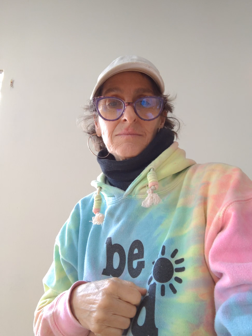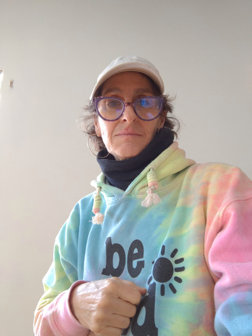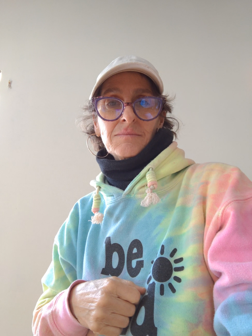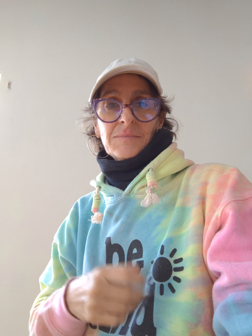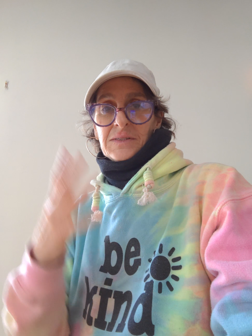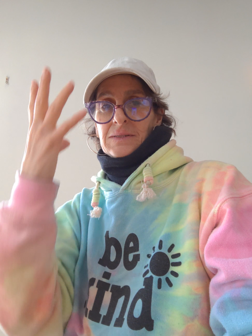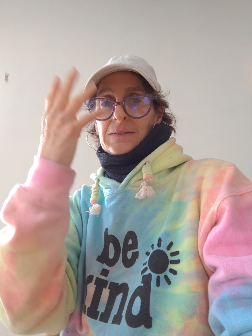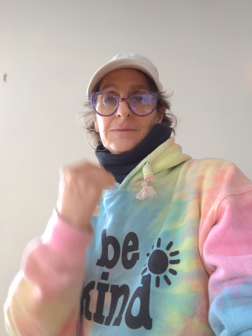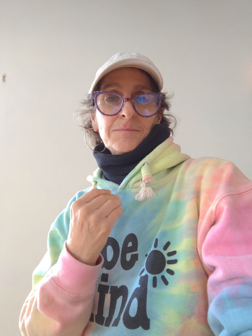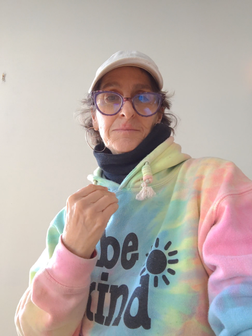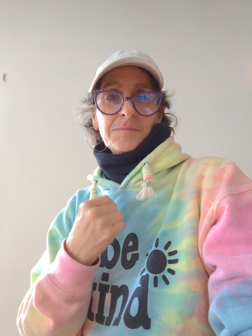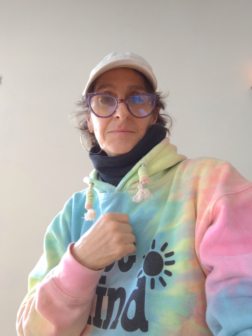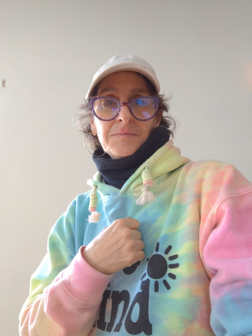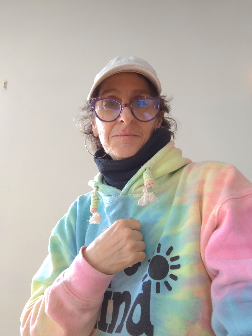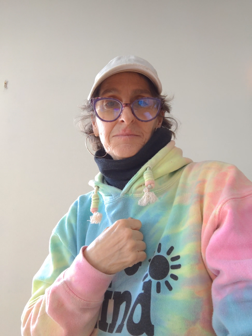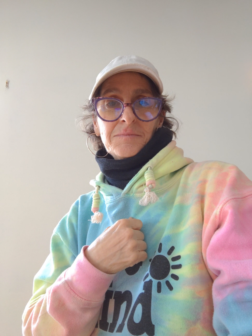sleep